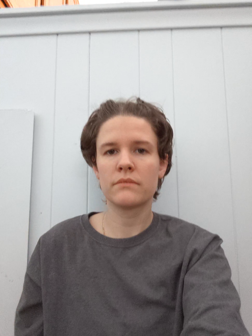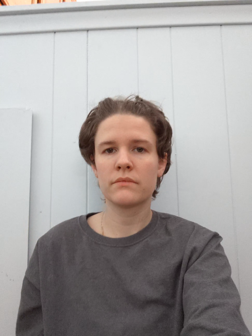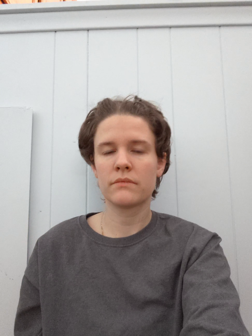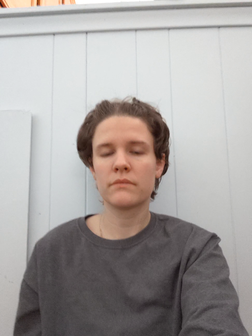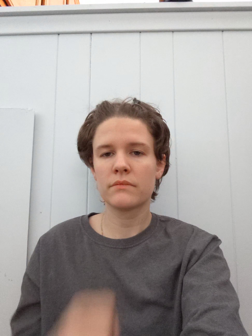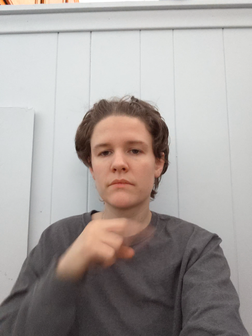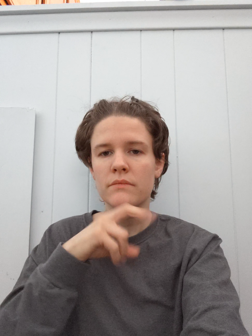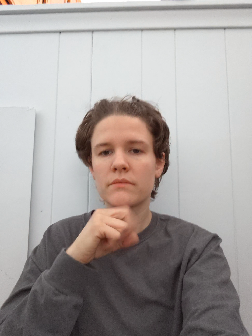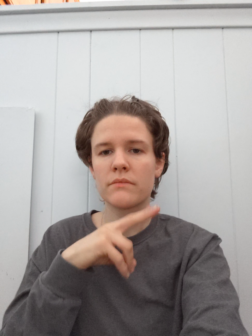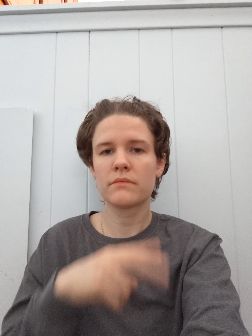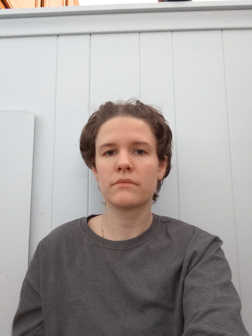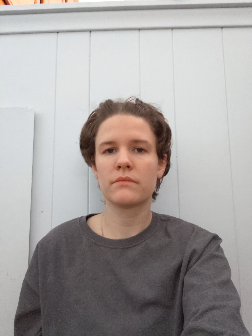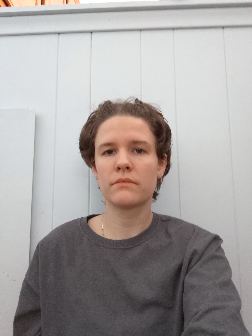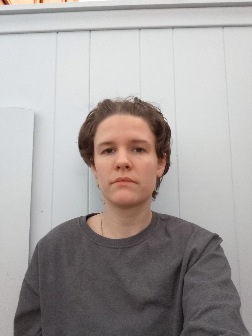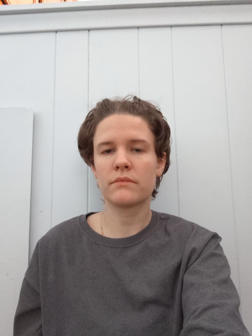frog